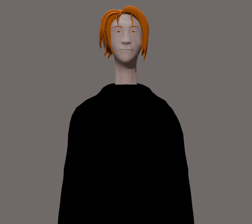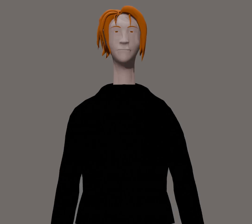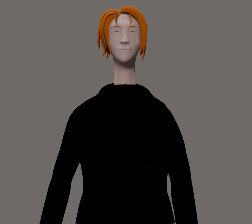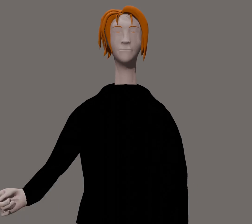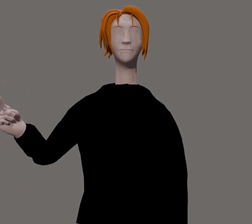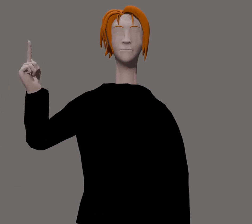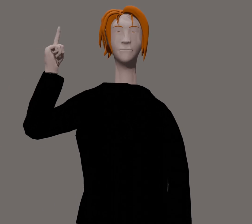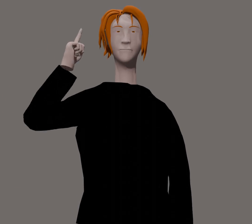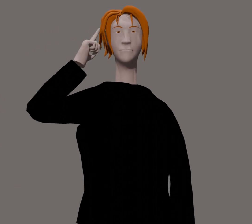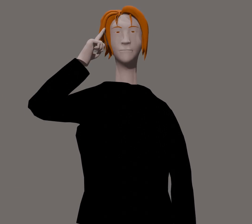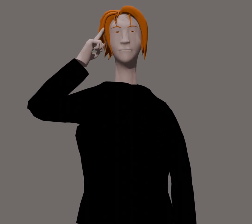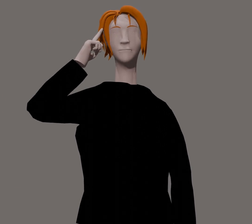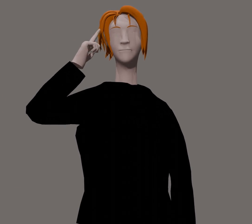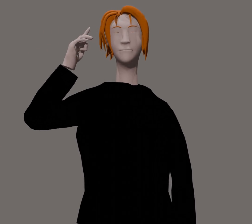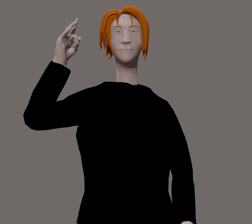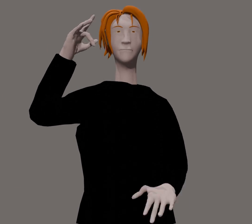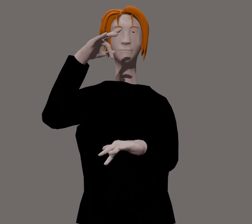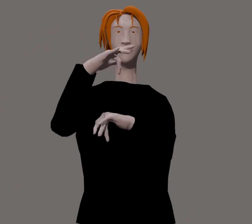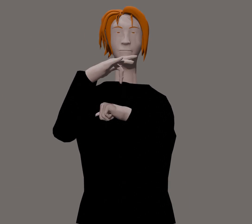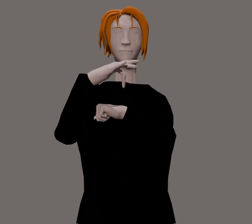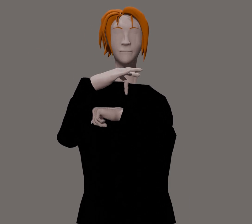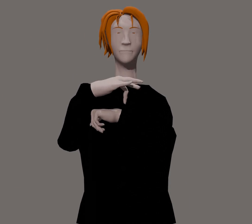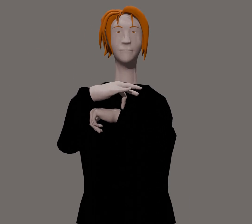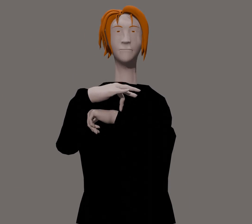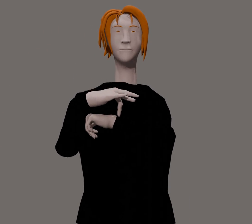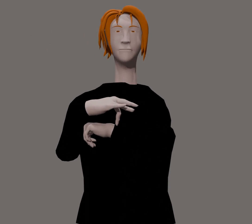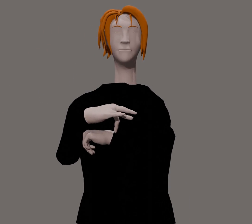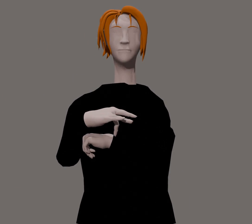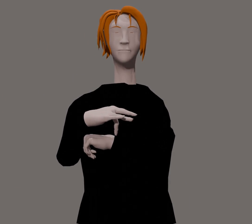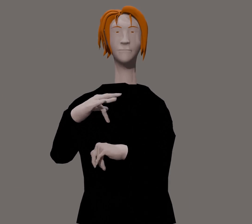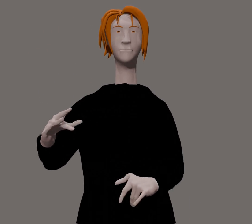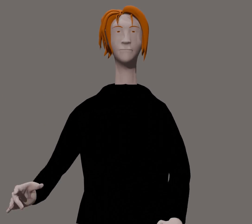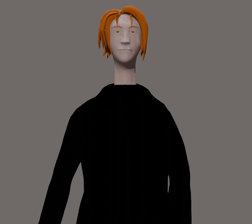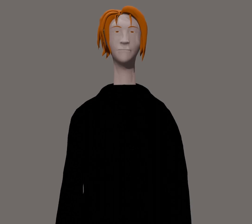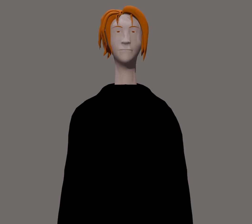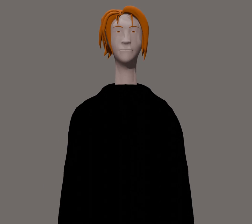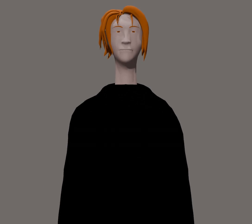Brood